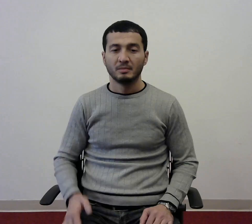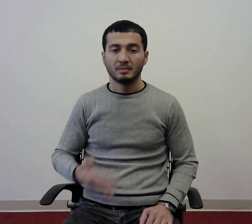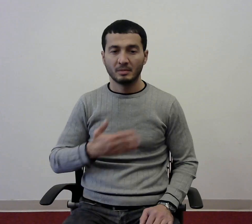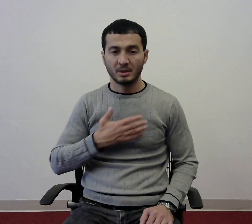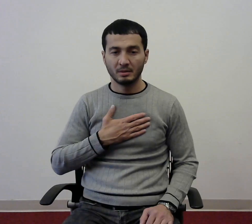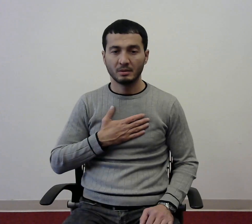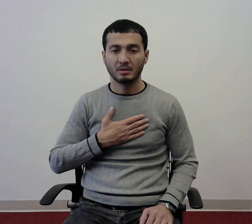mən